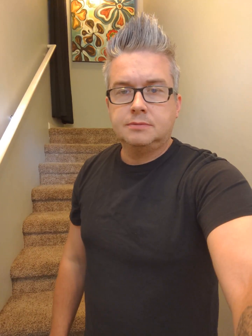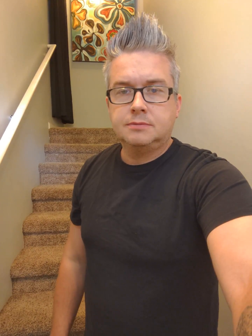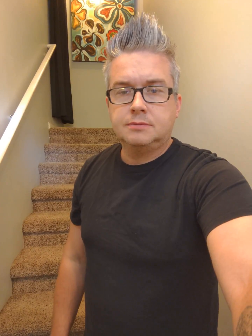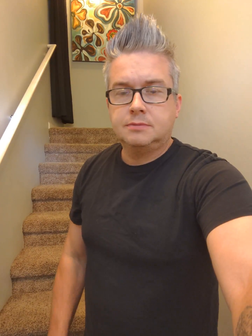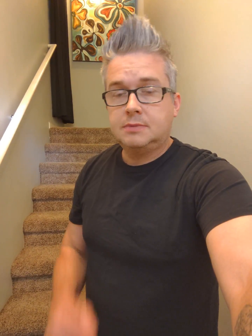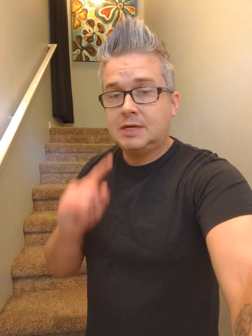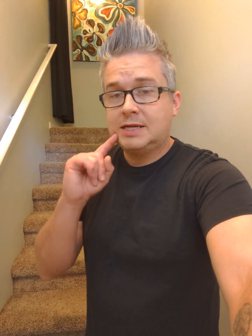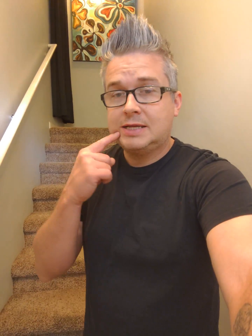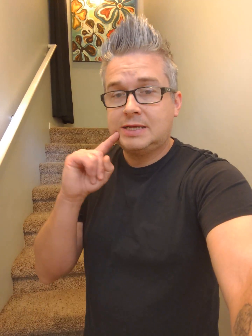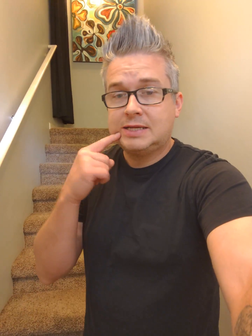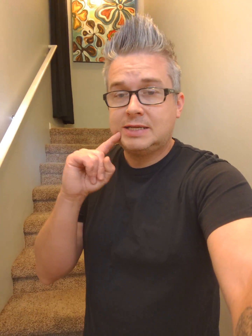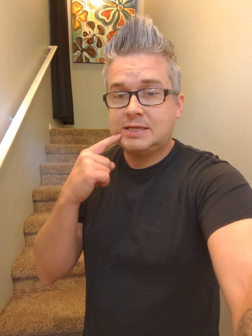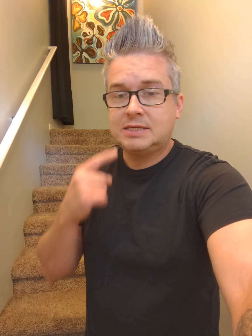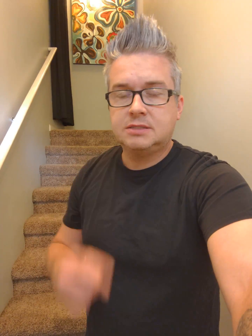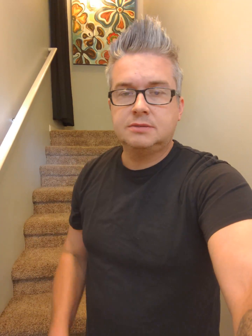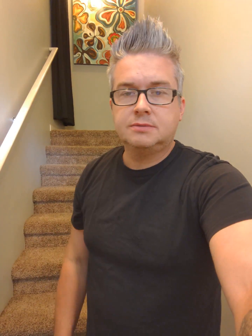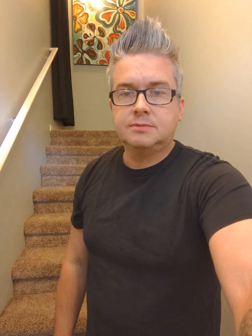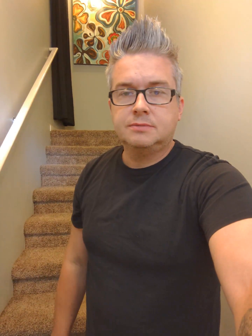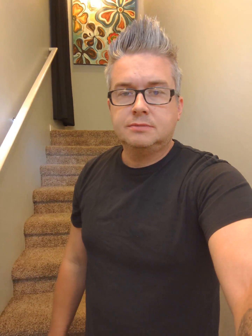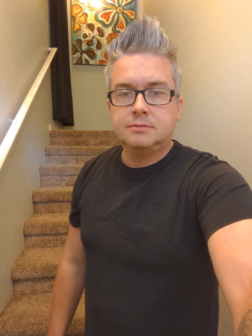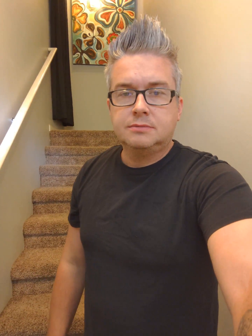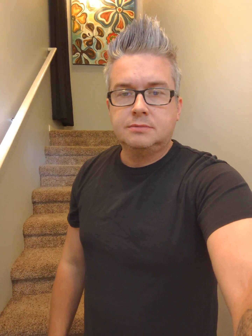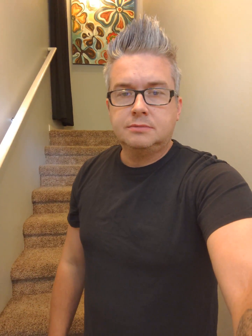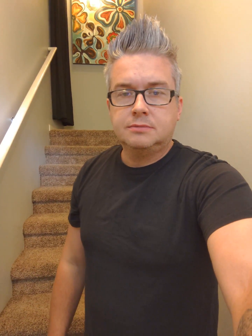candy